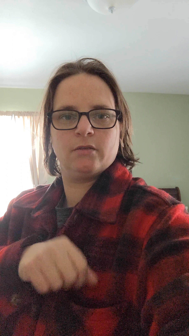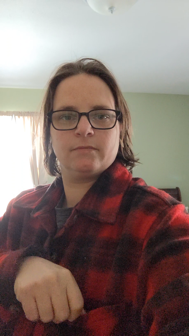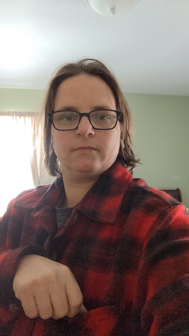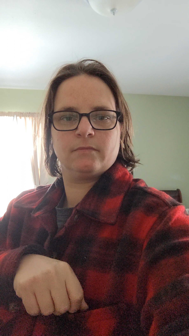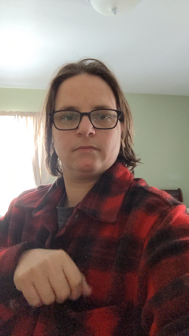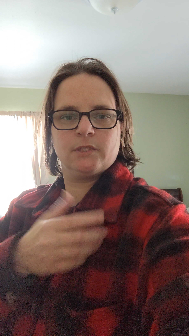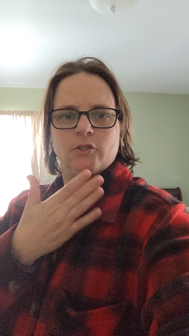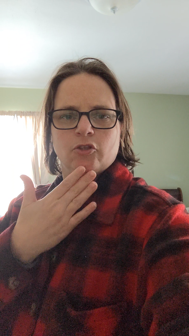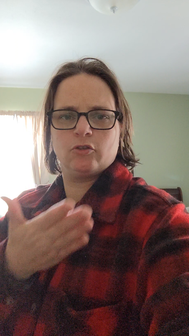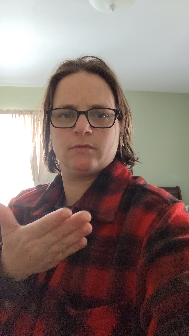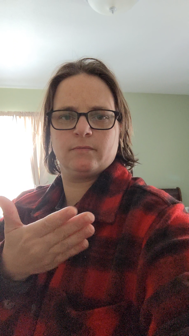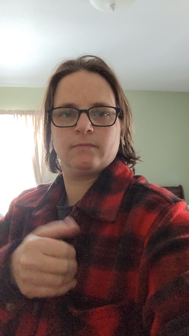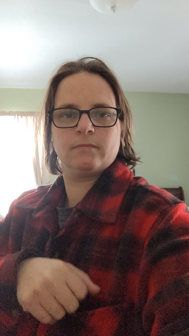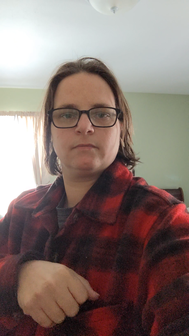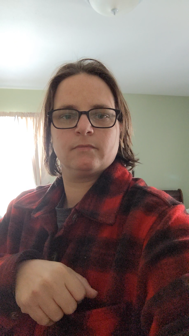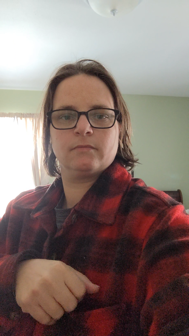good